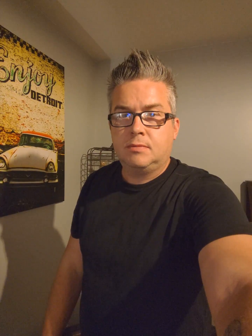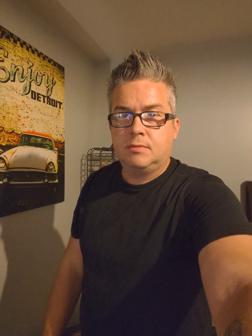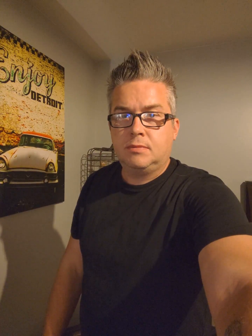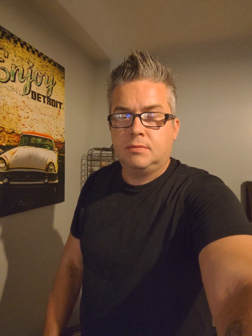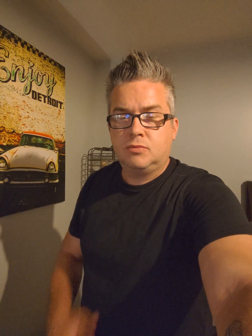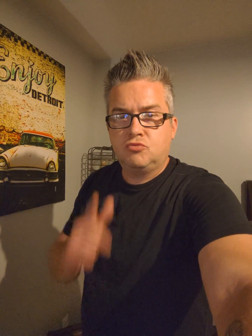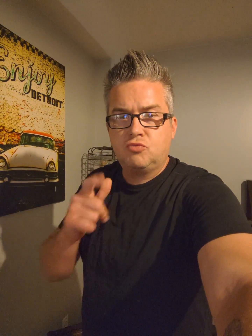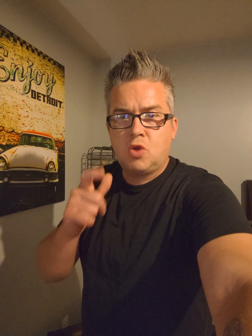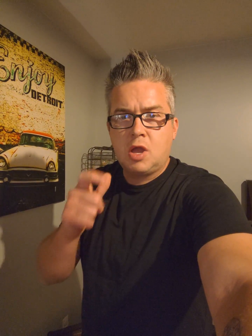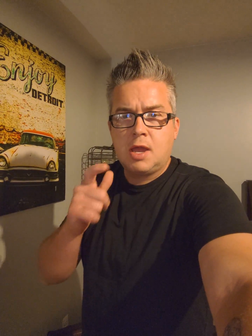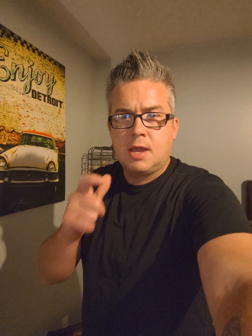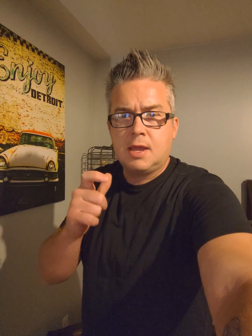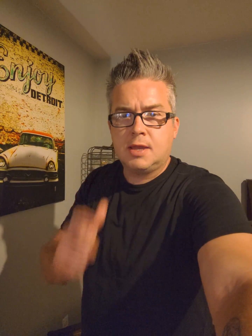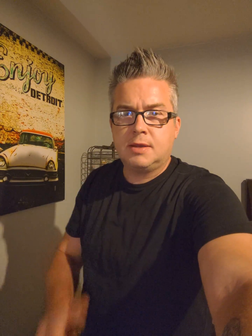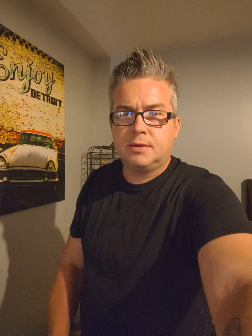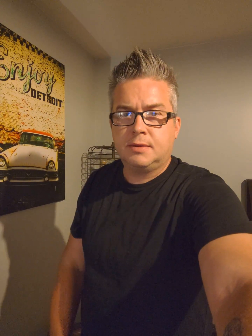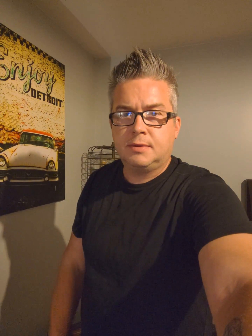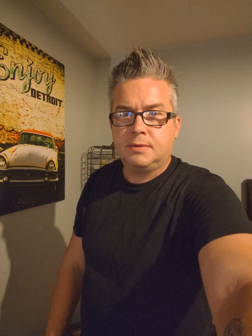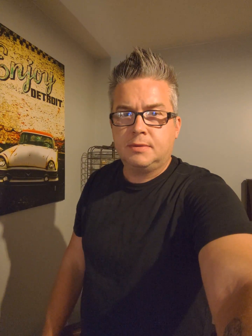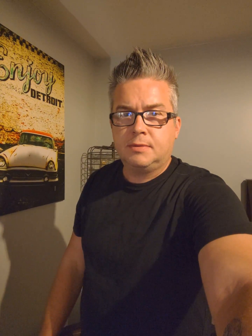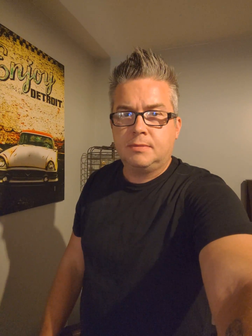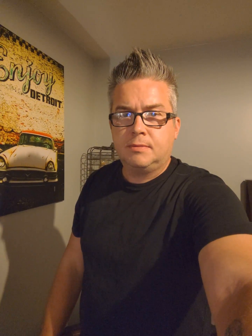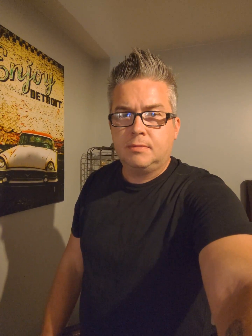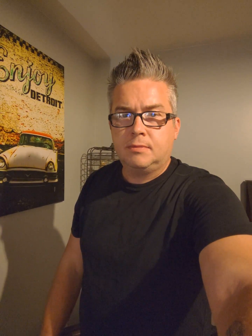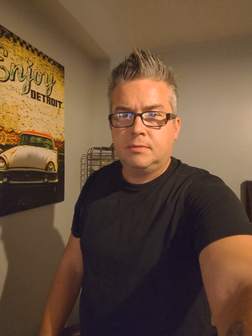run